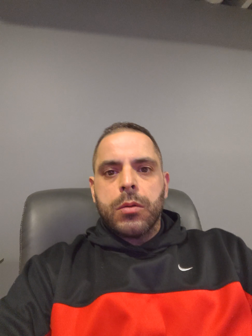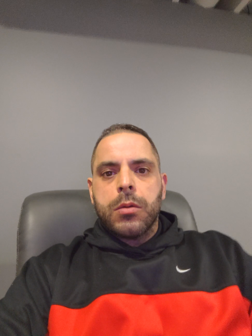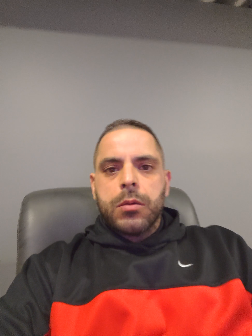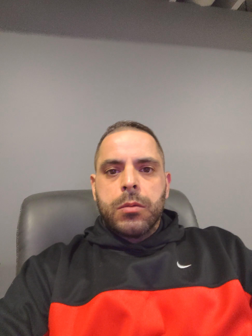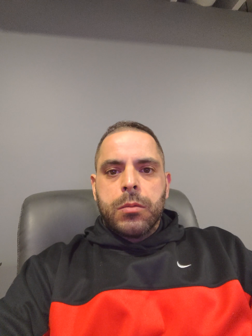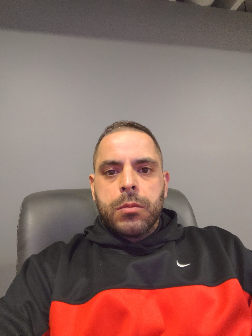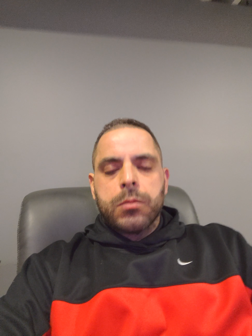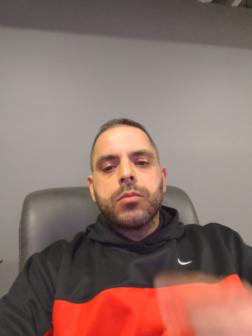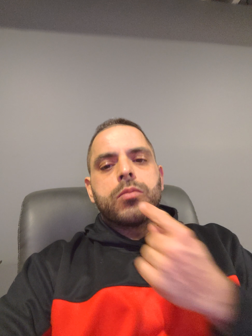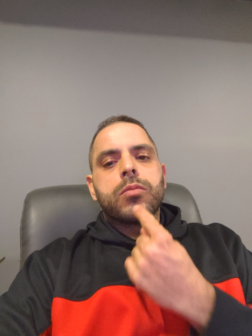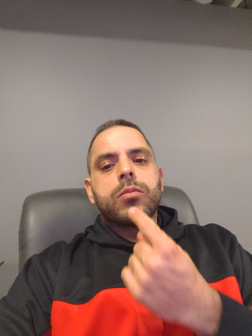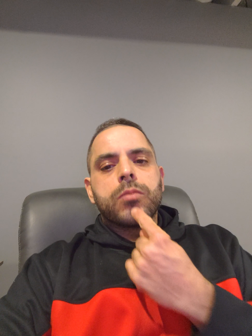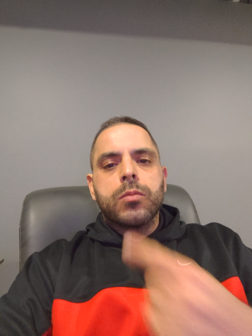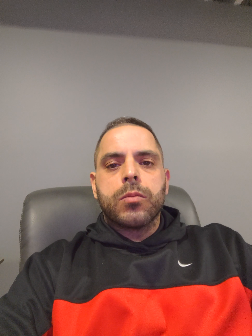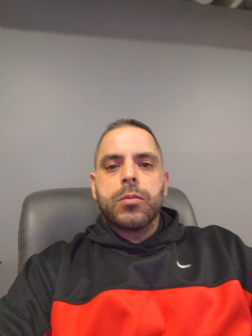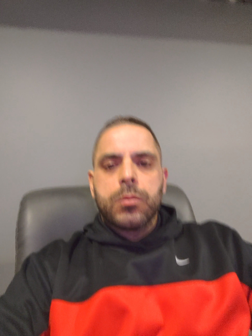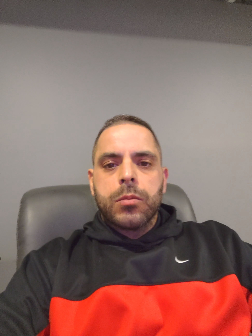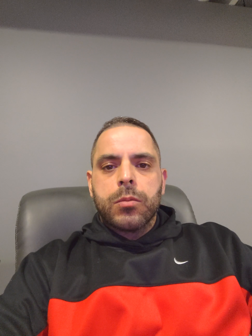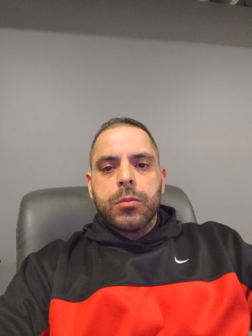say